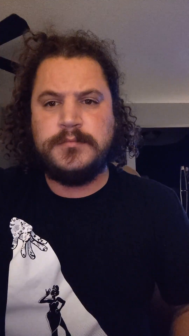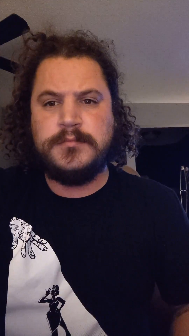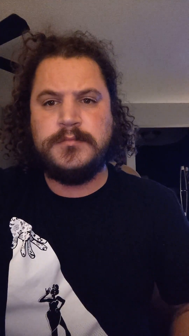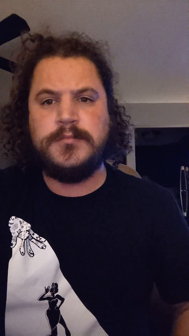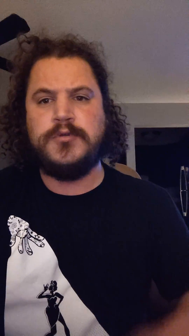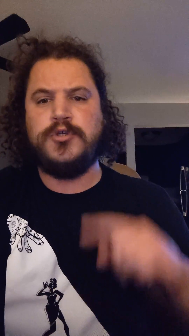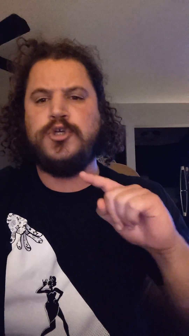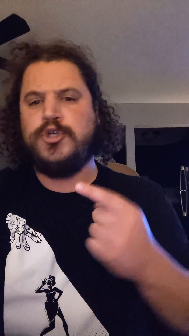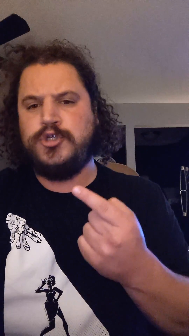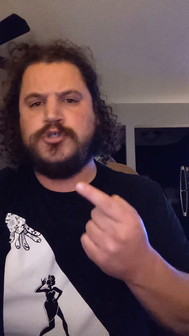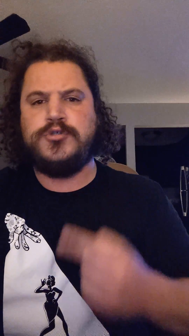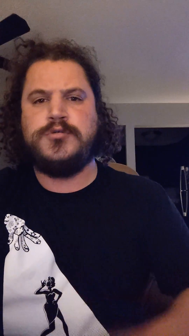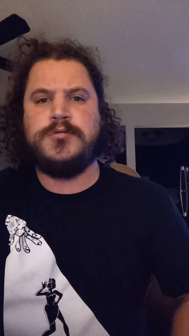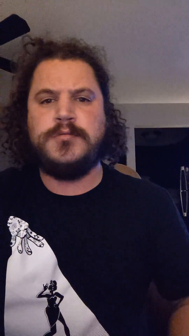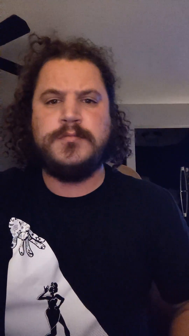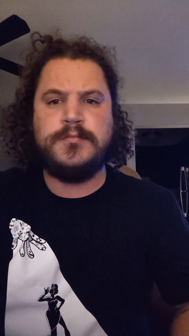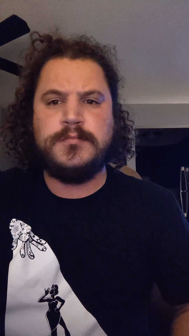hurt